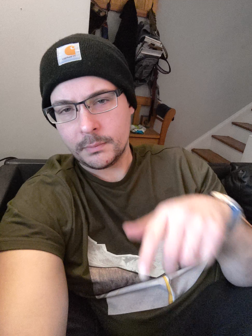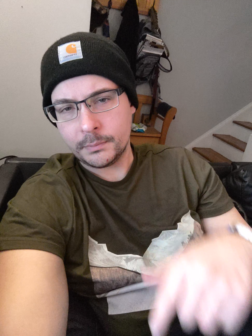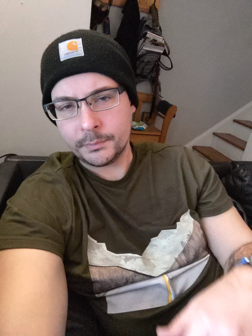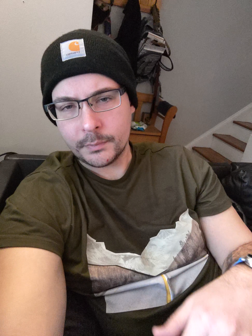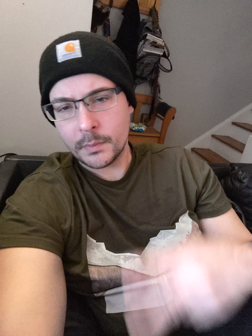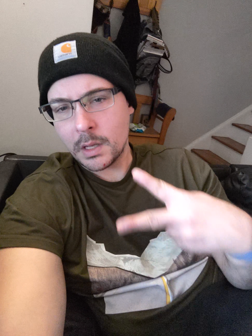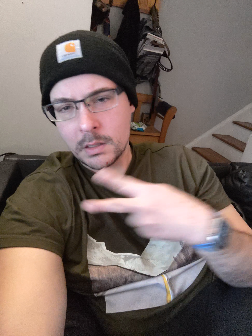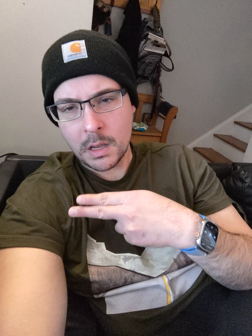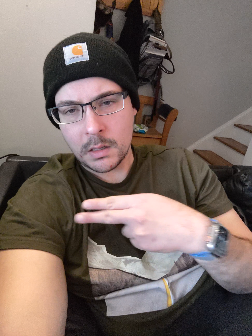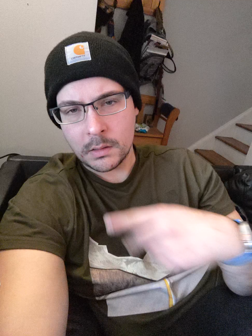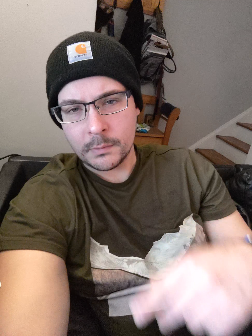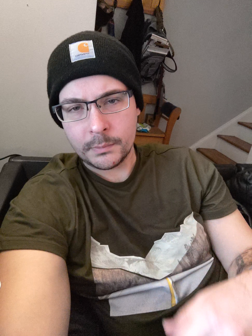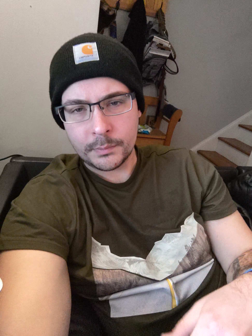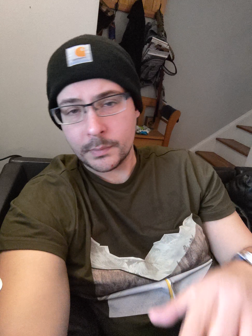cut